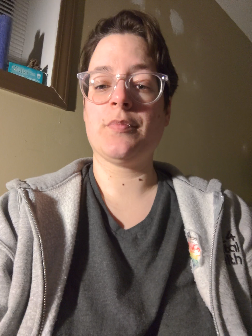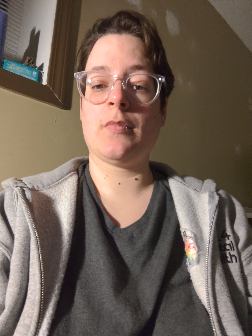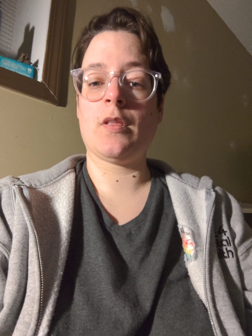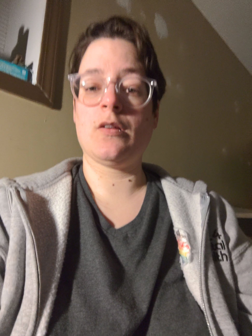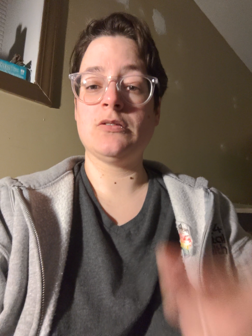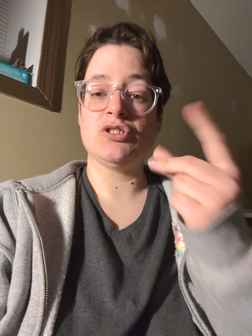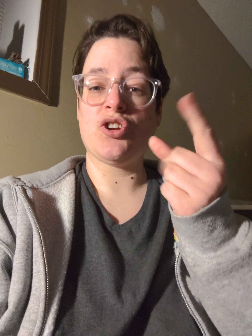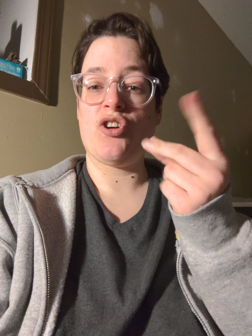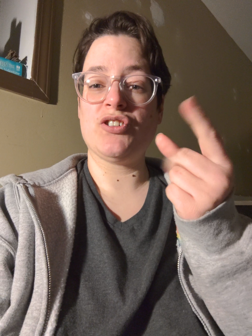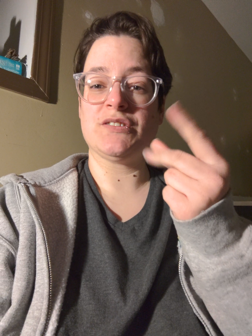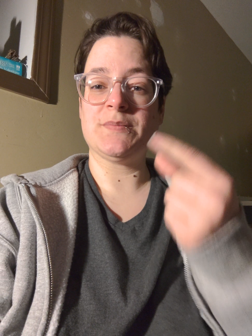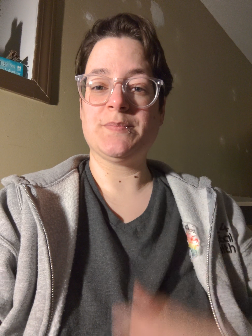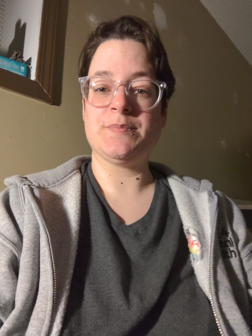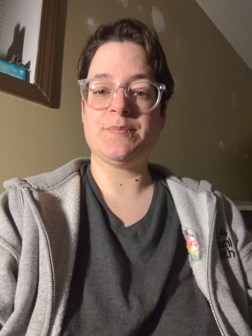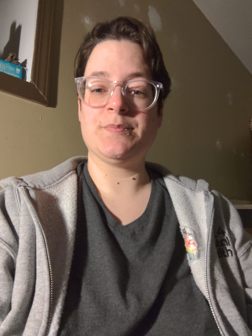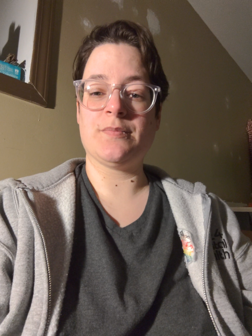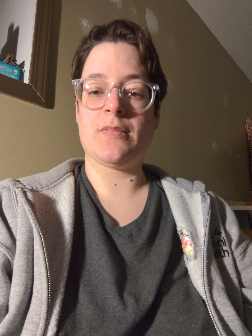dog